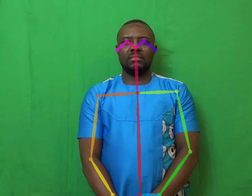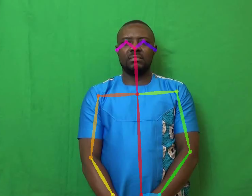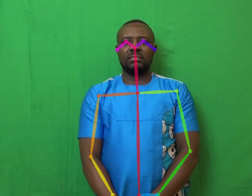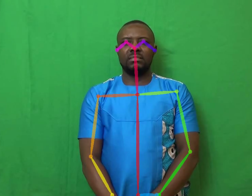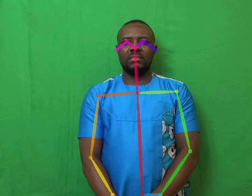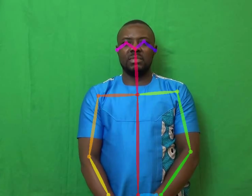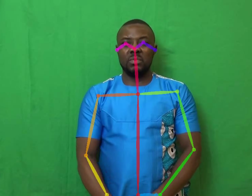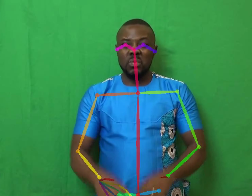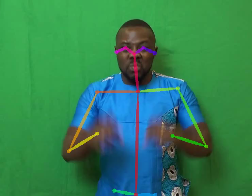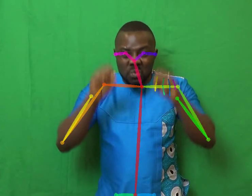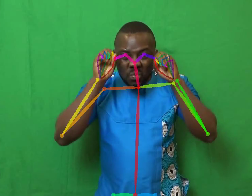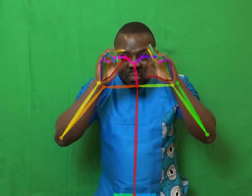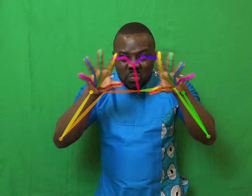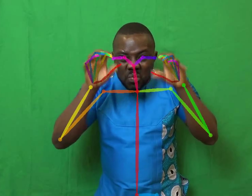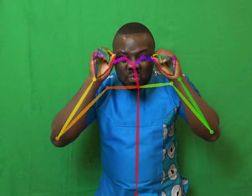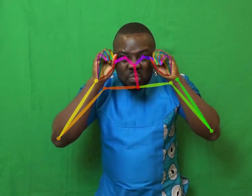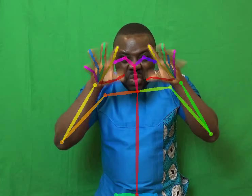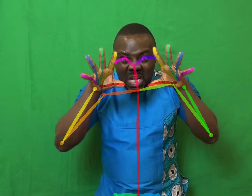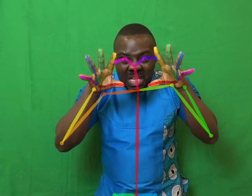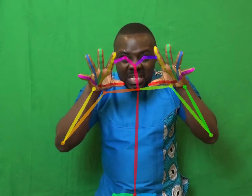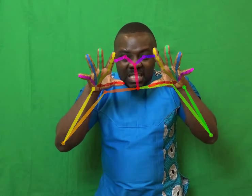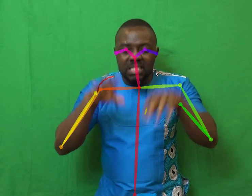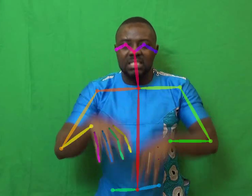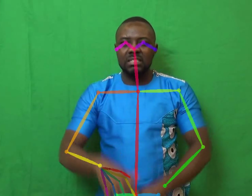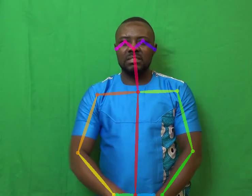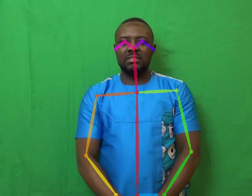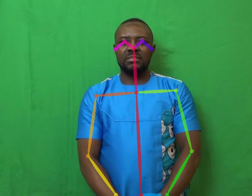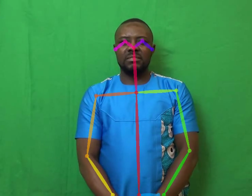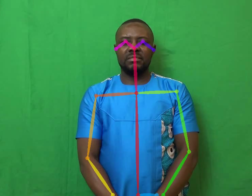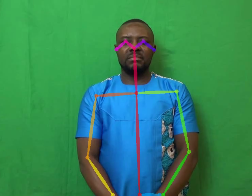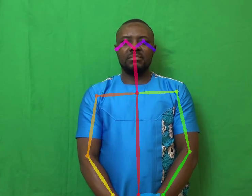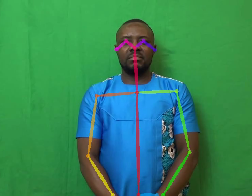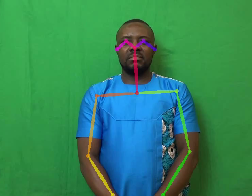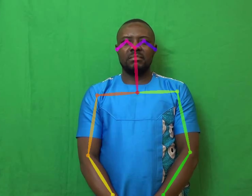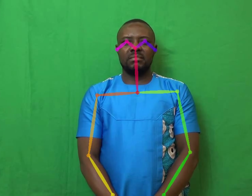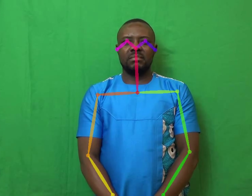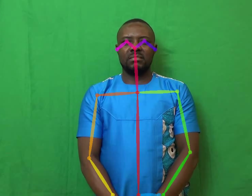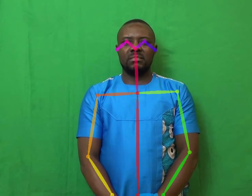witch